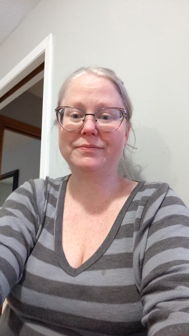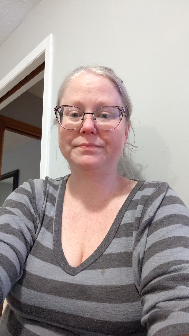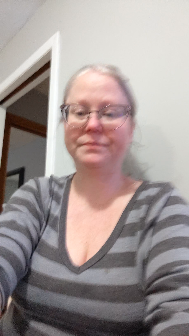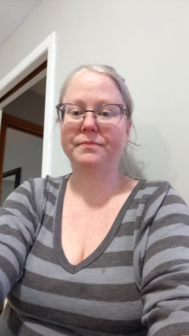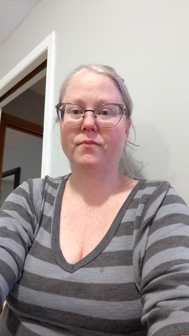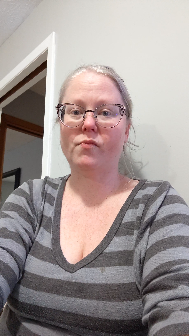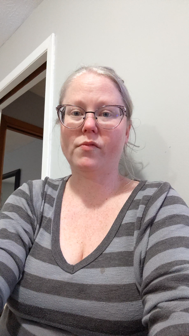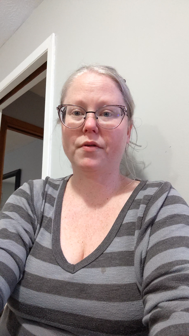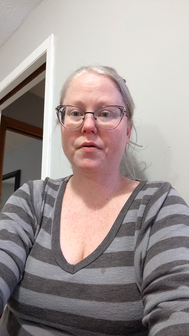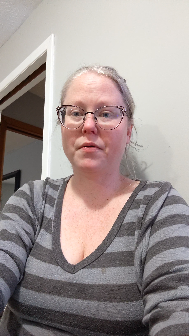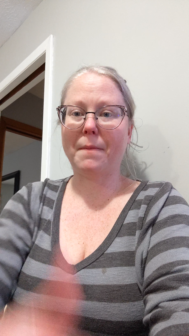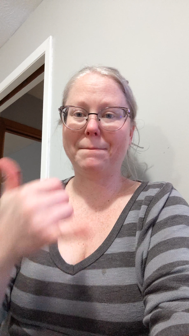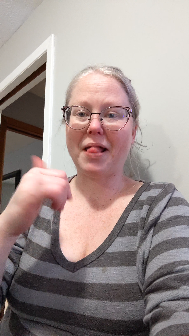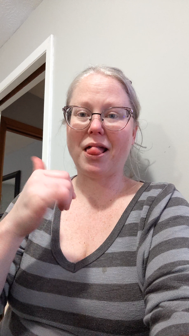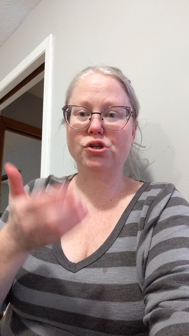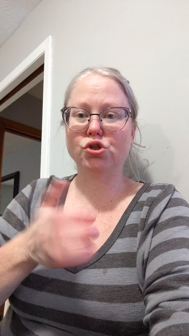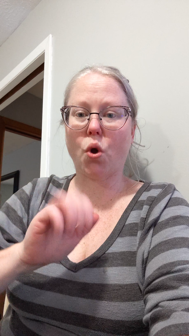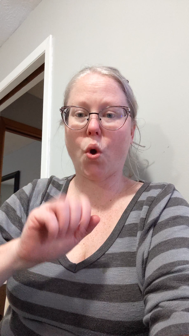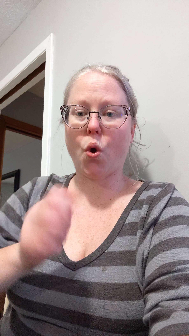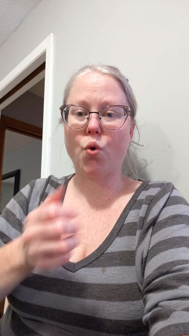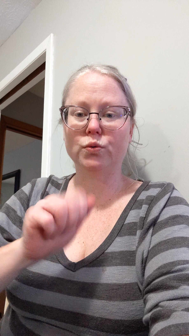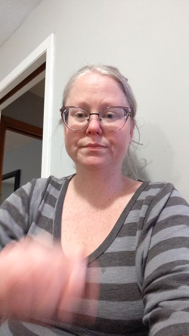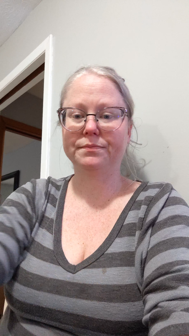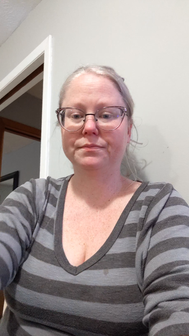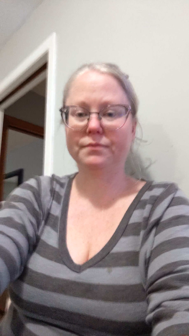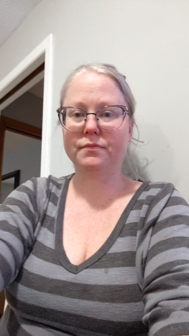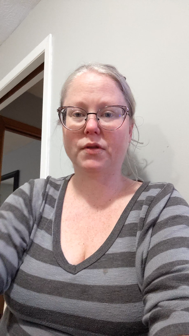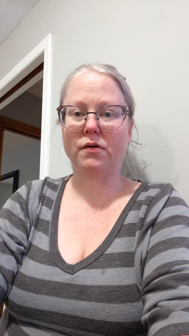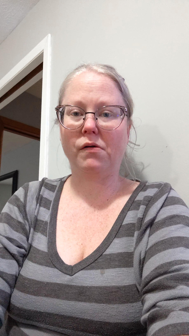play dough